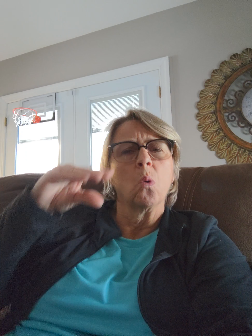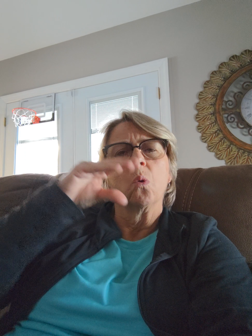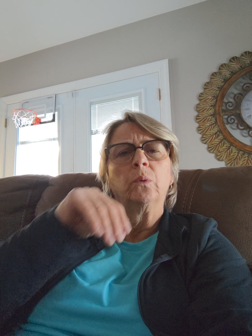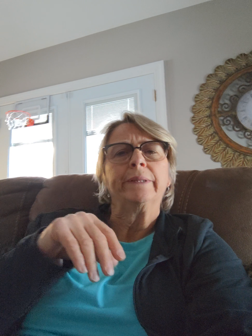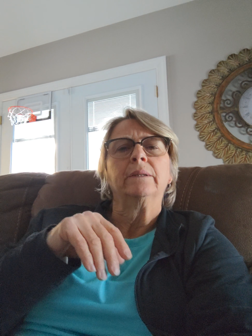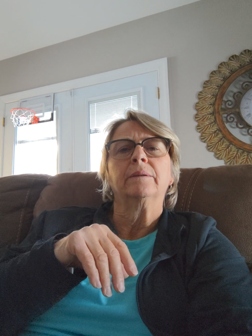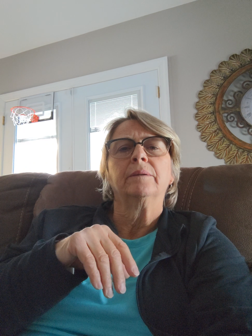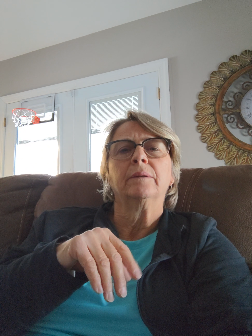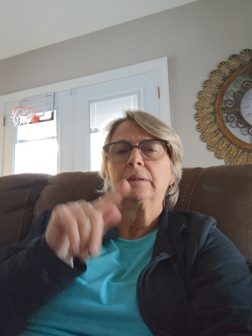story